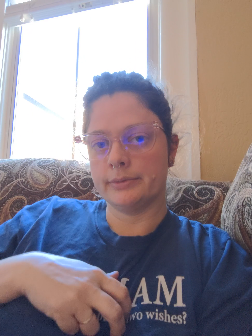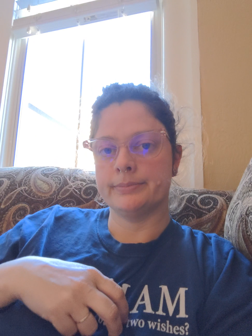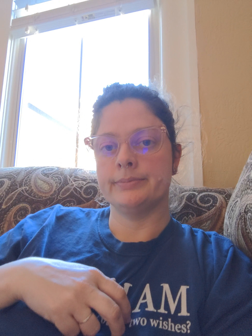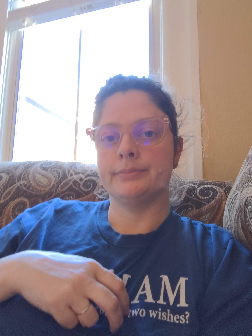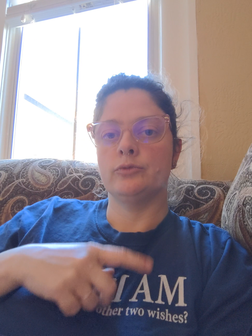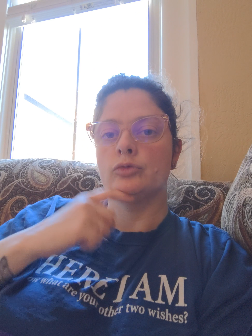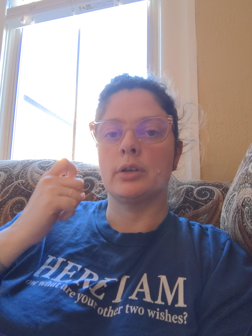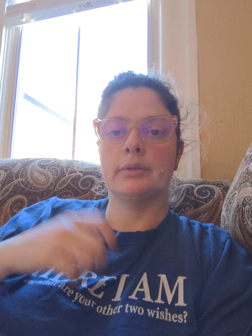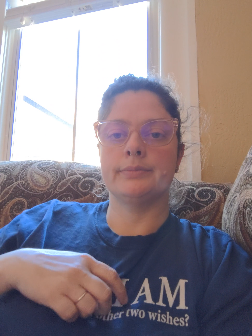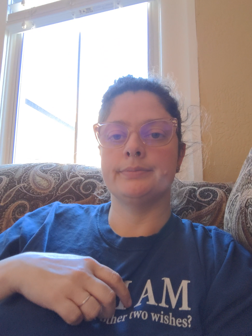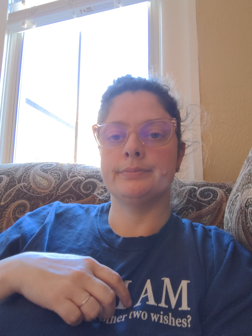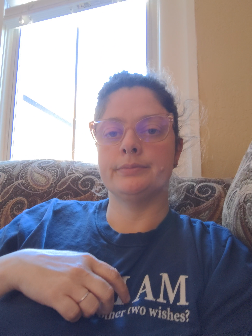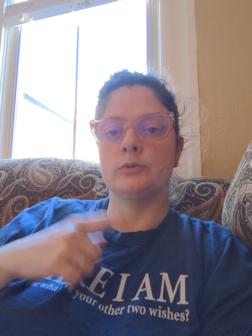dry